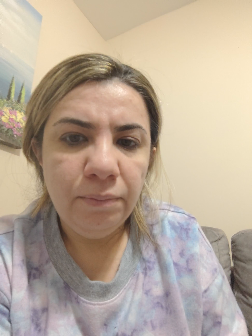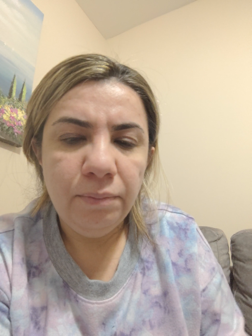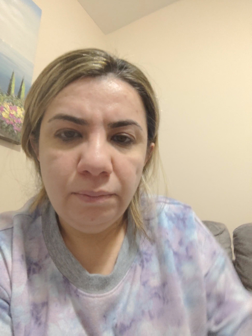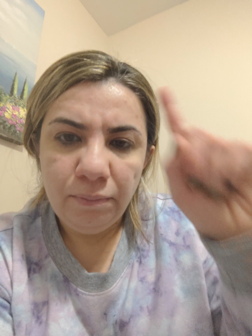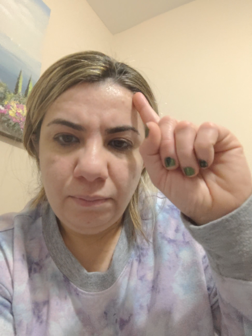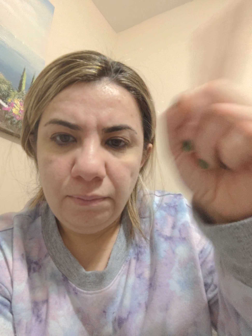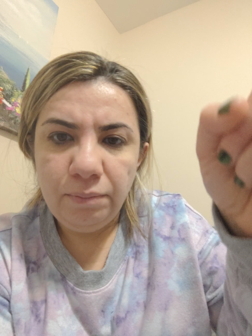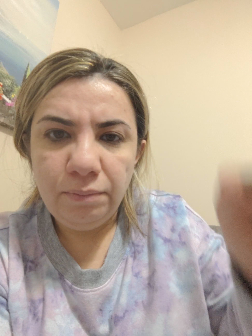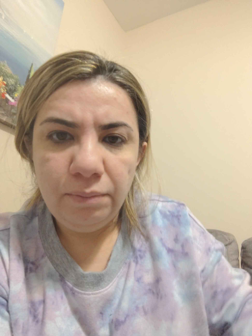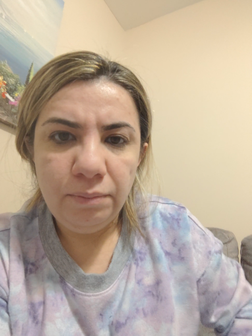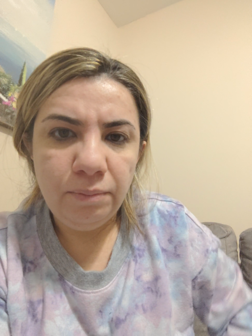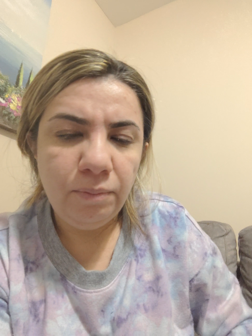penny